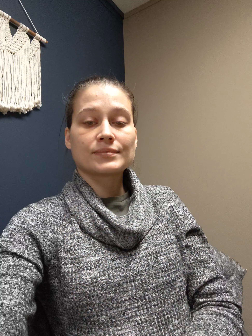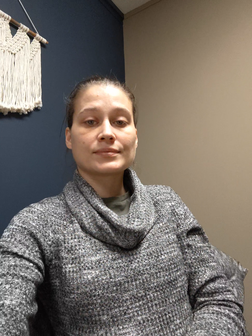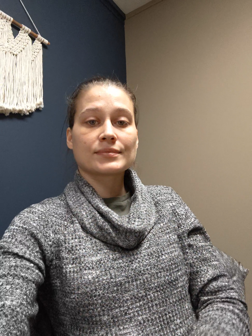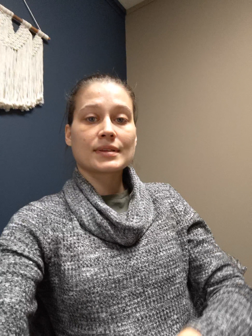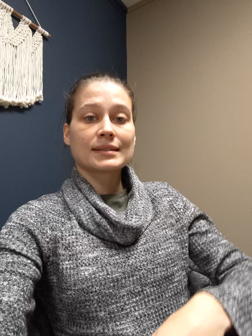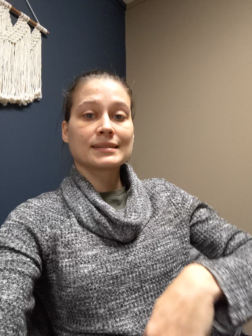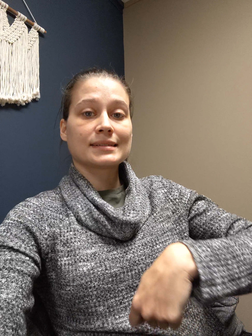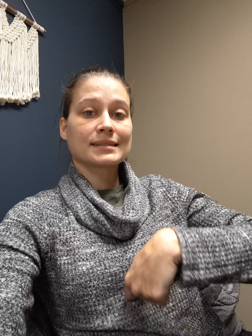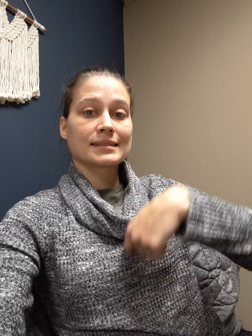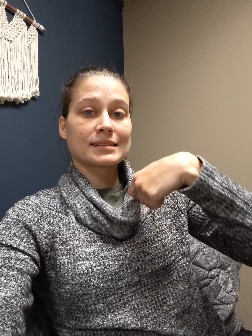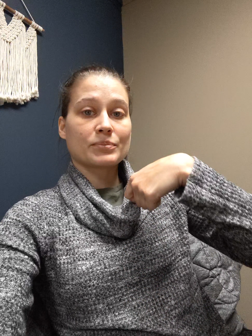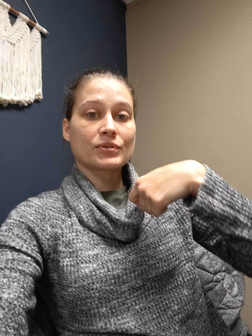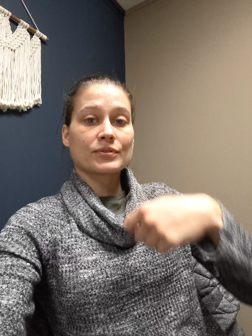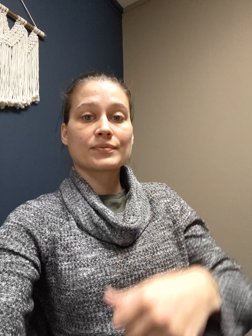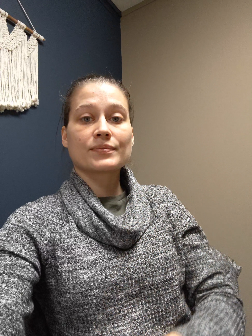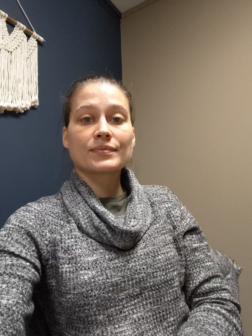zipper